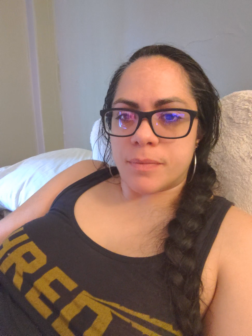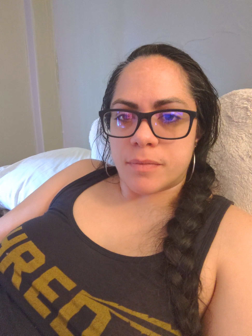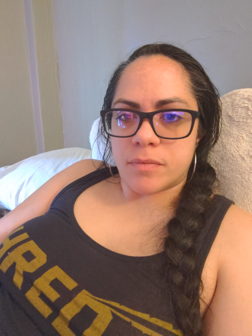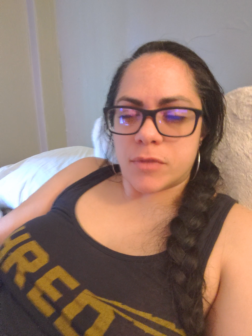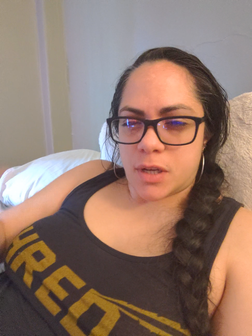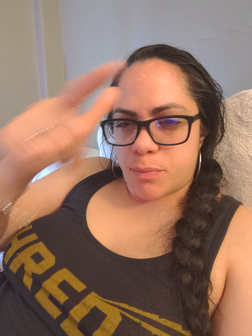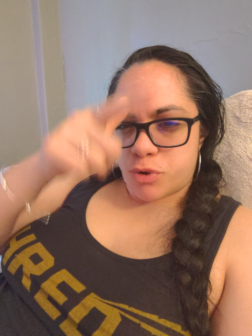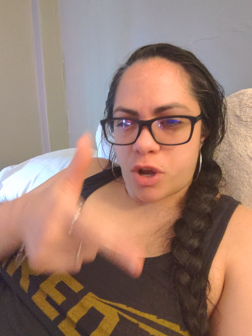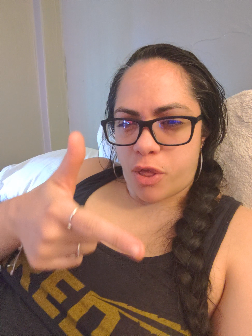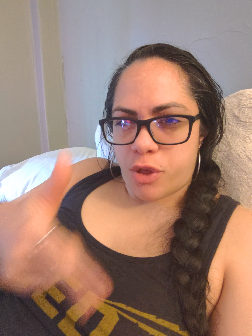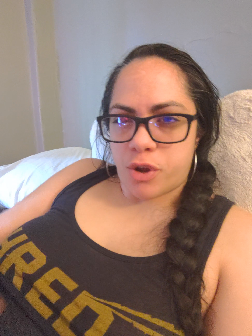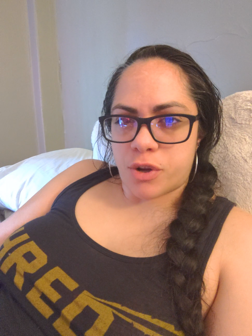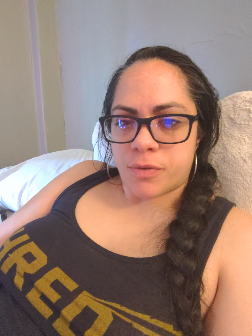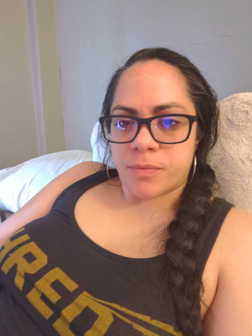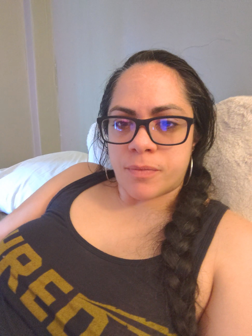brother